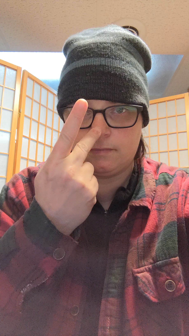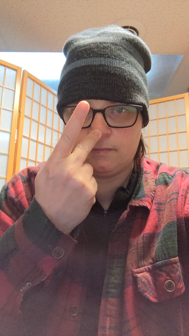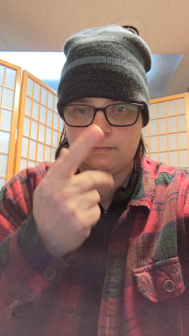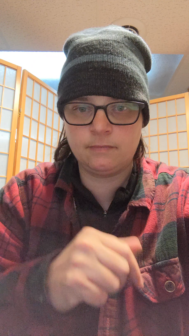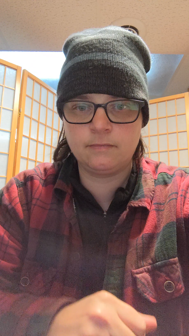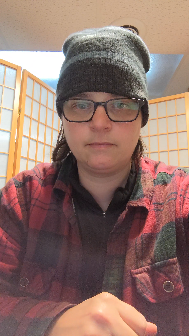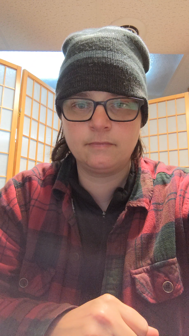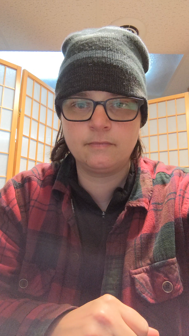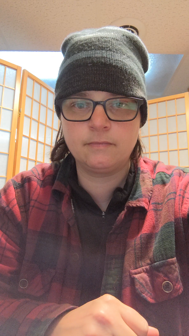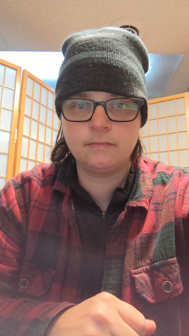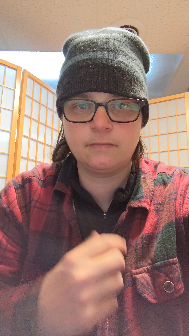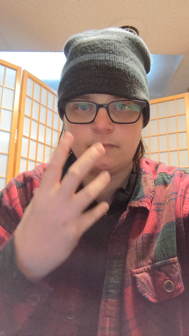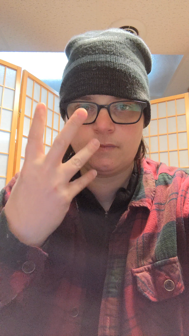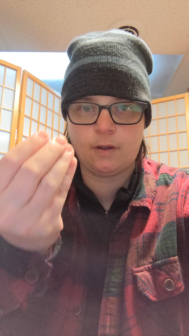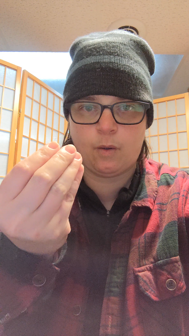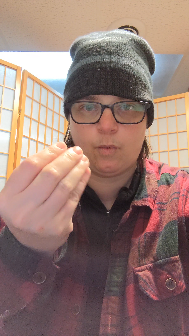got to